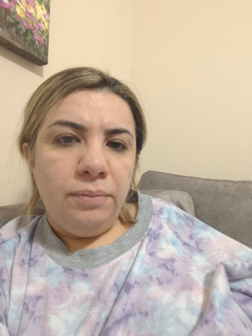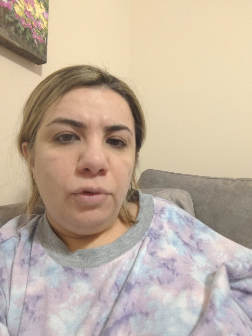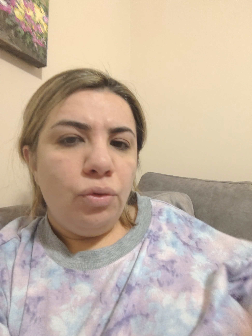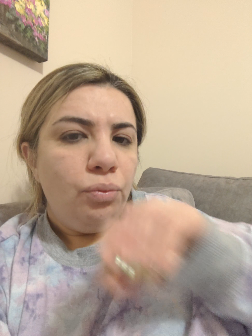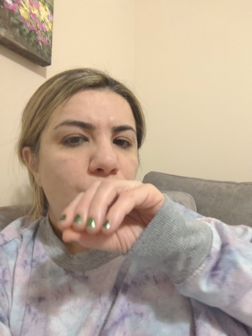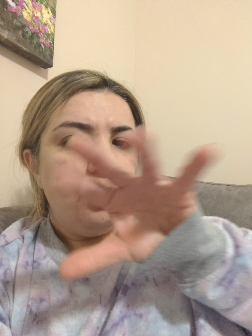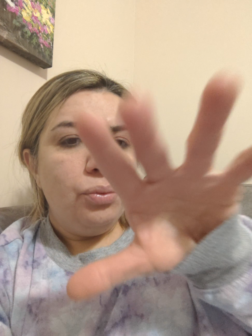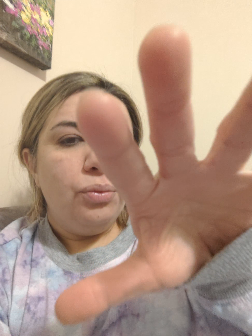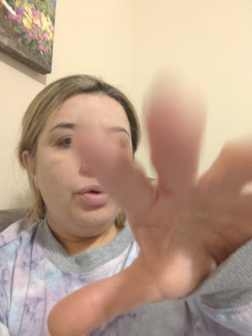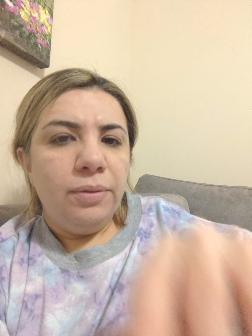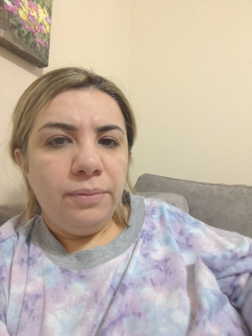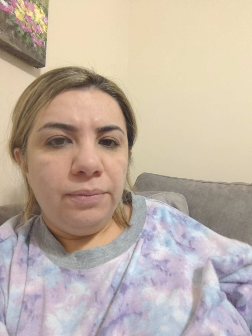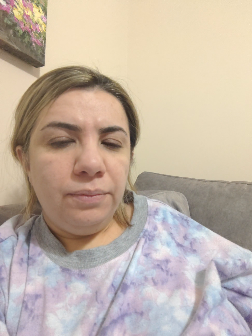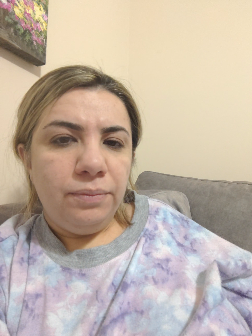blow